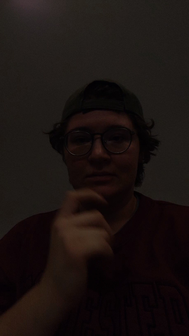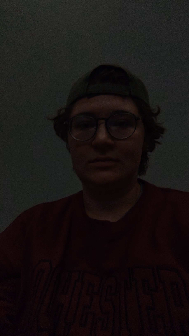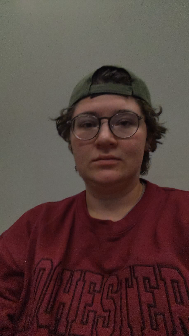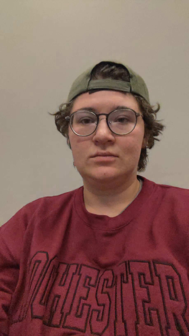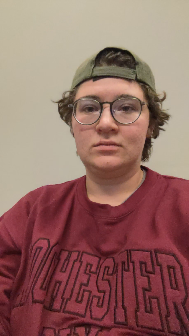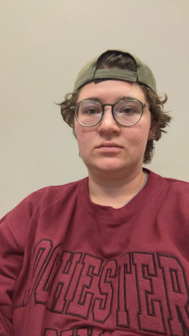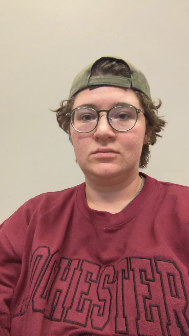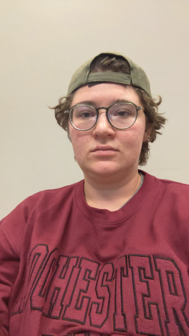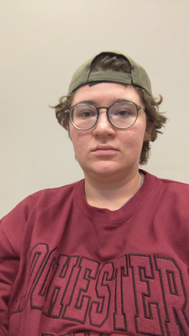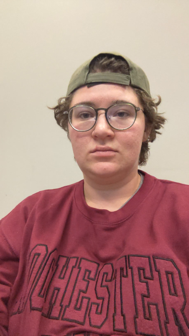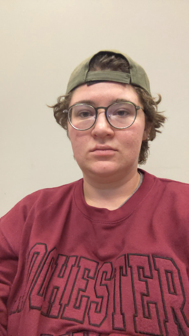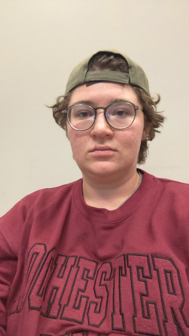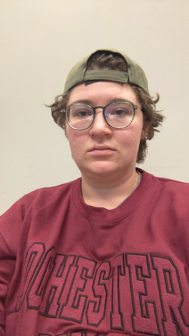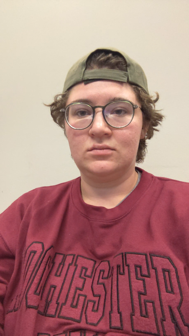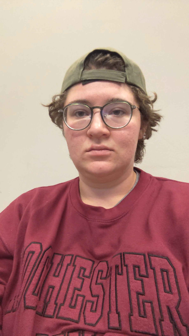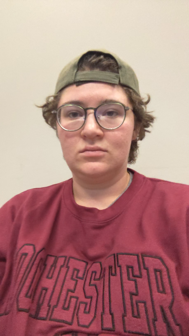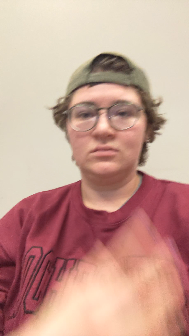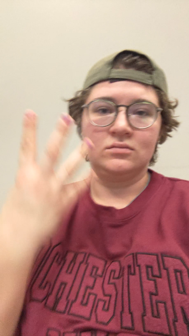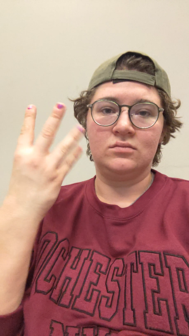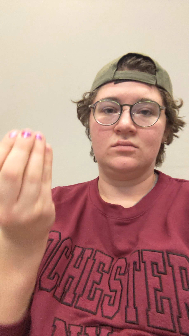got to